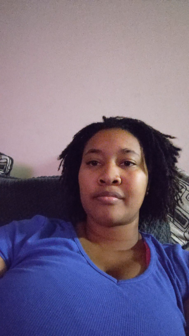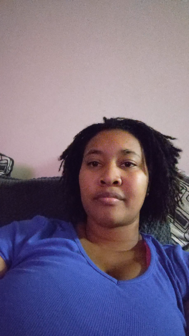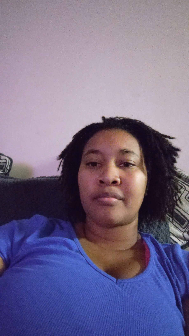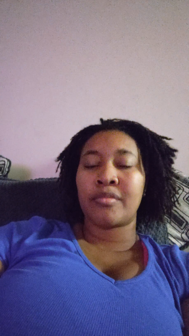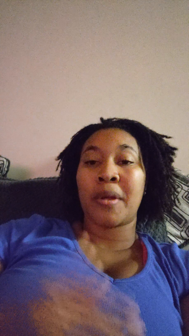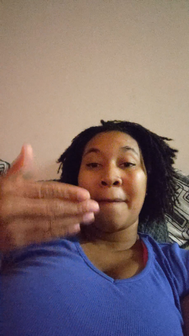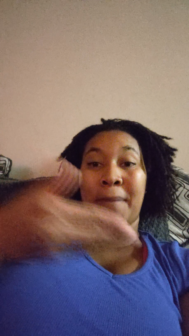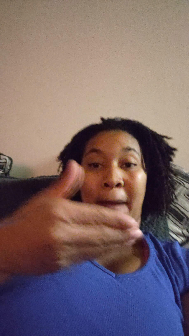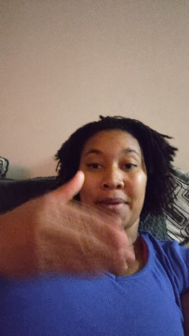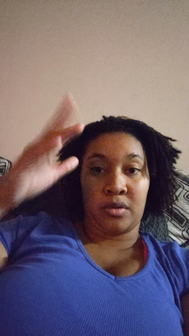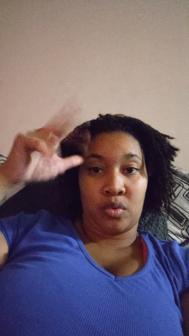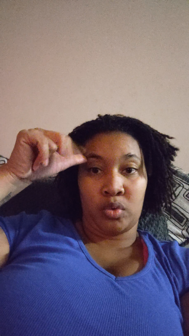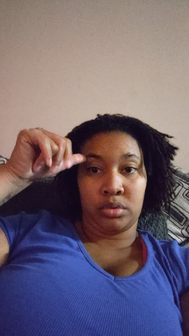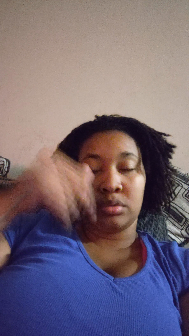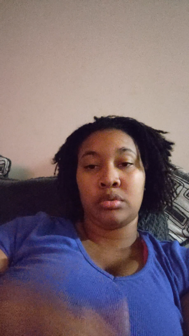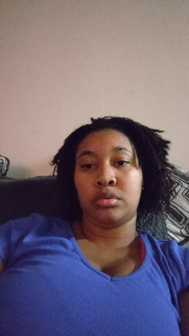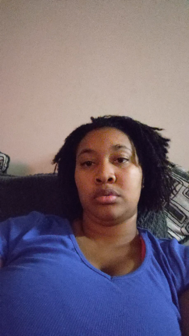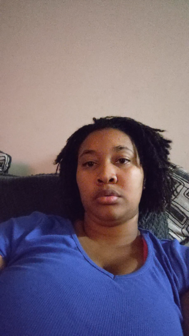pony